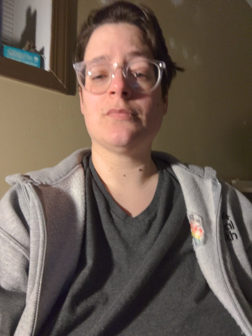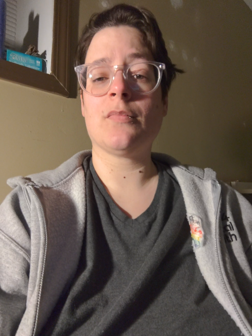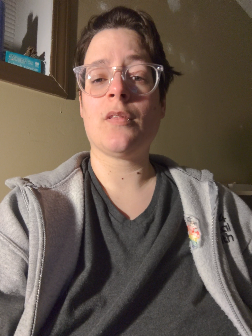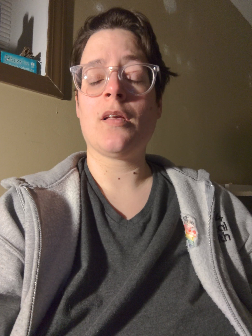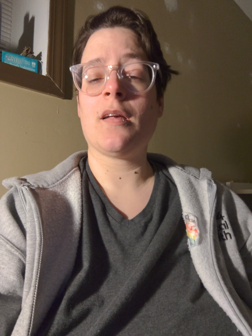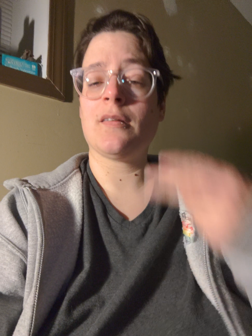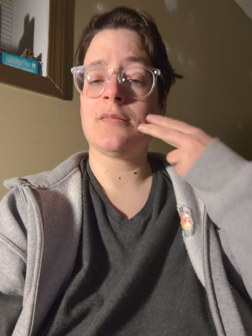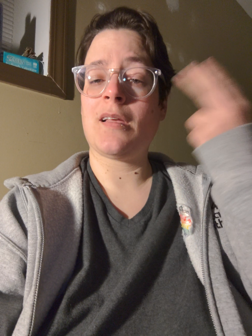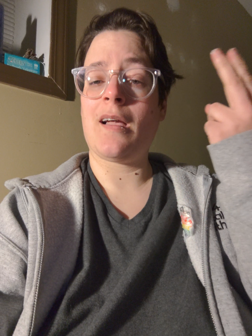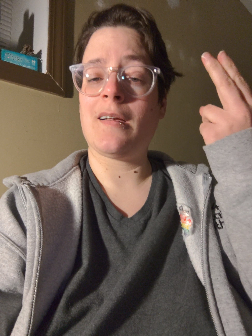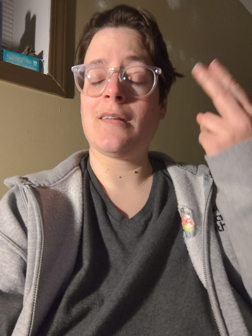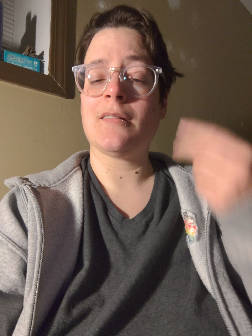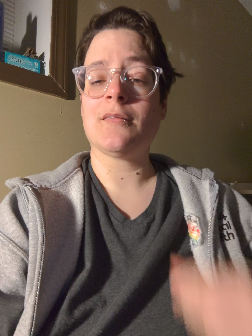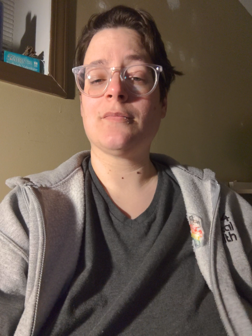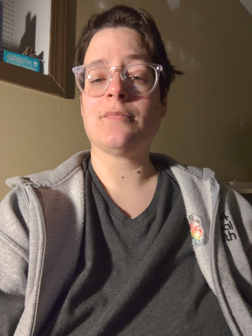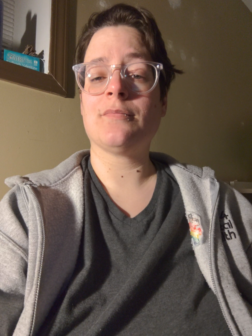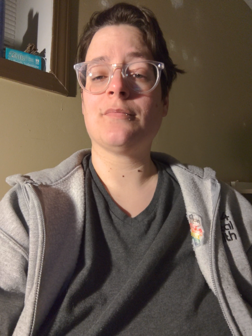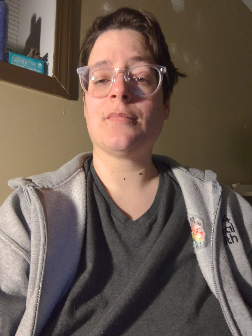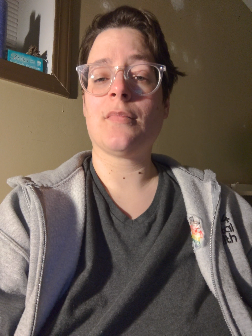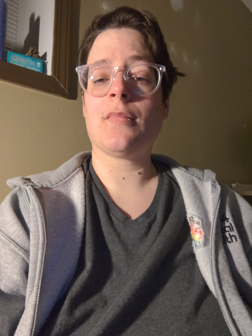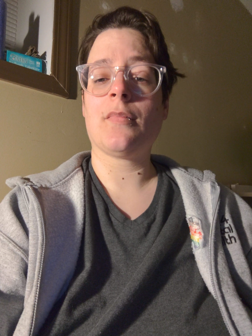high